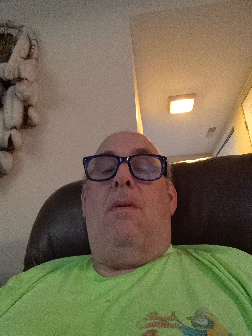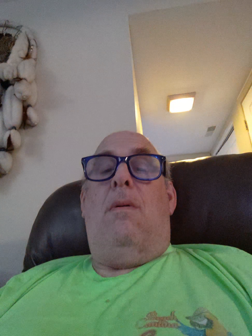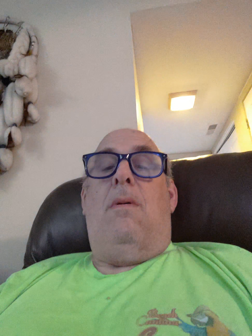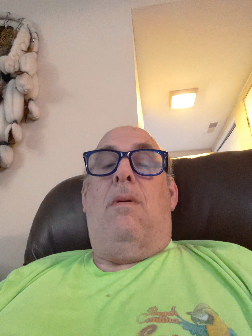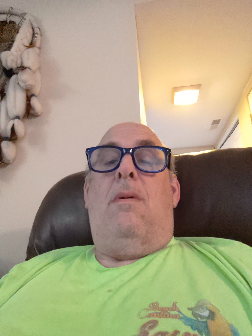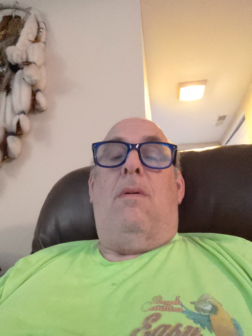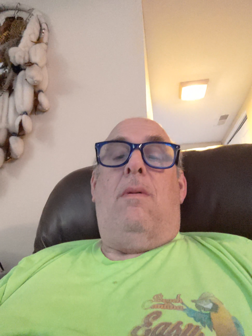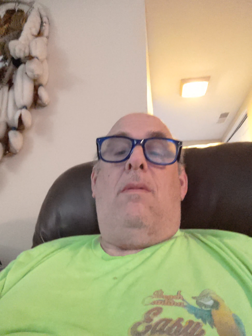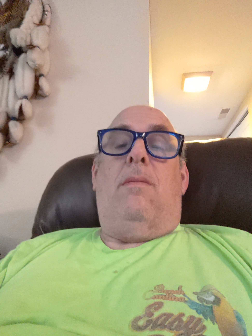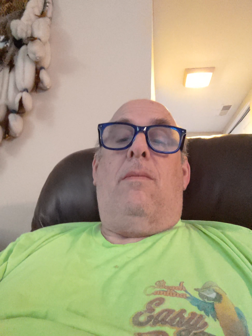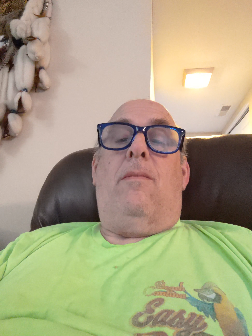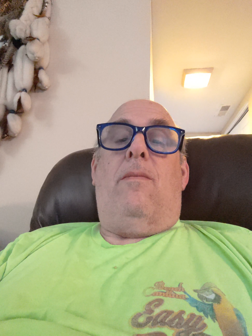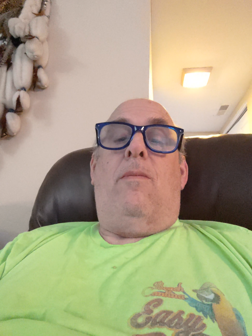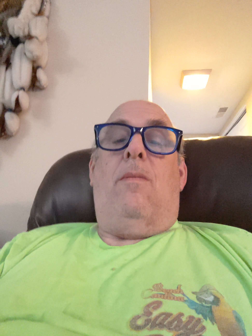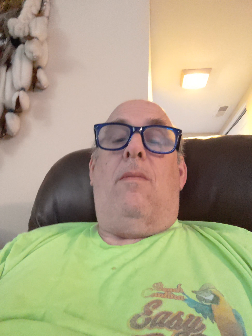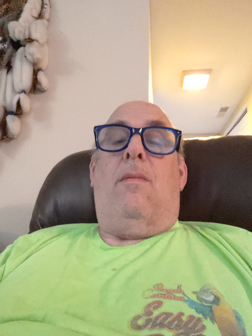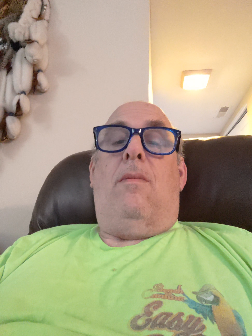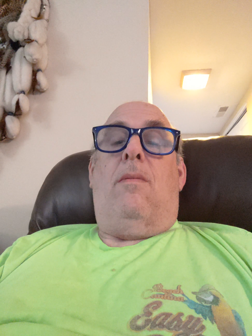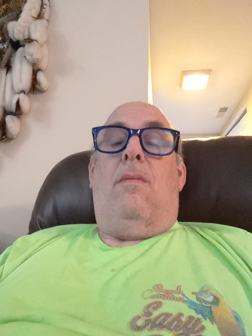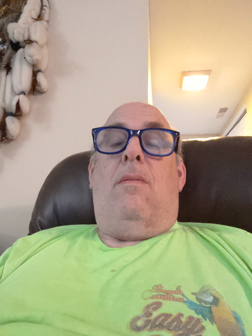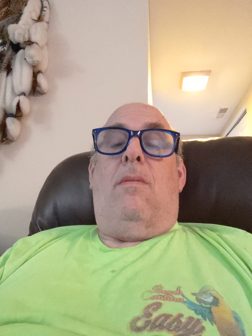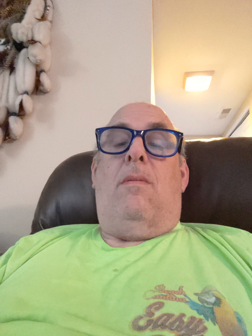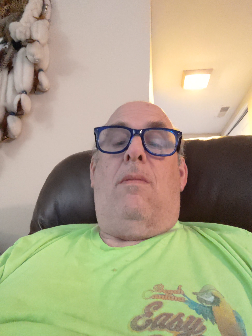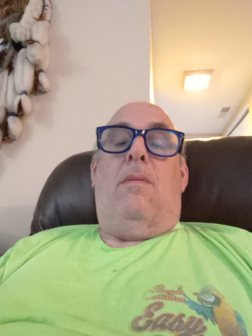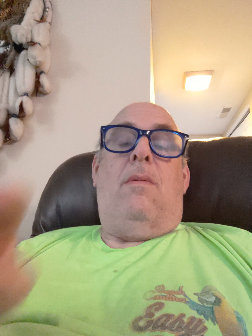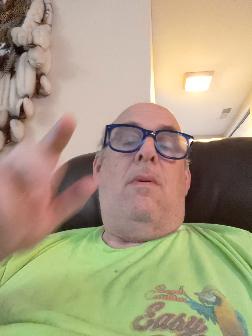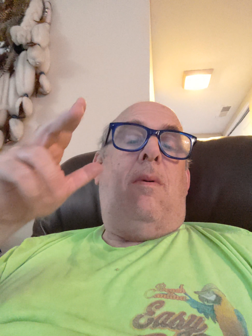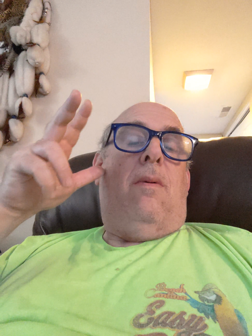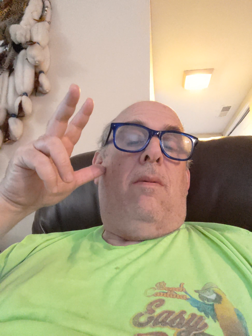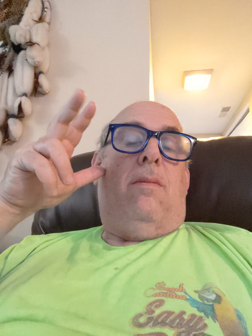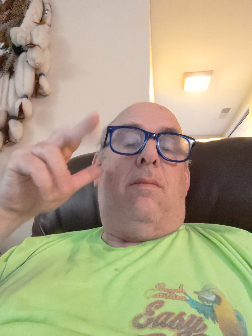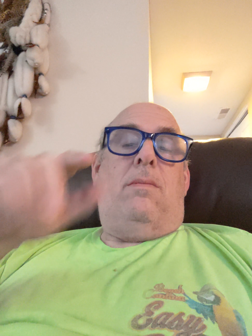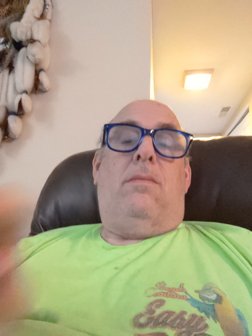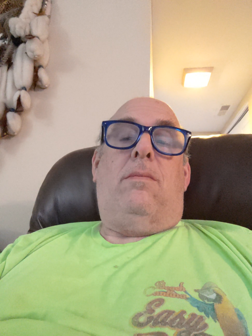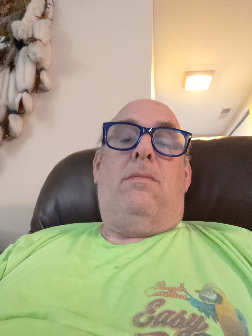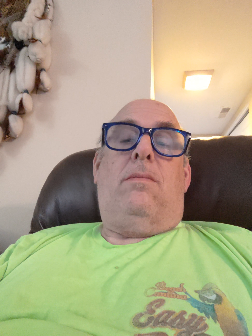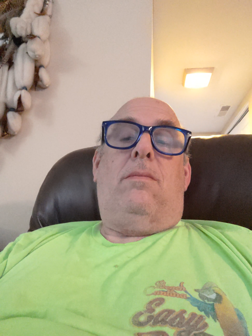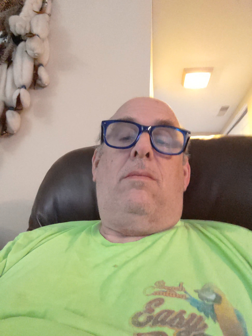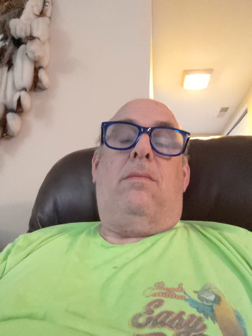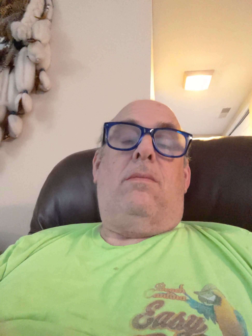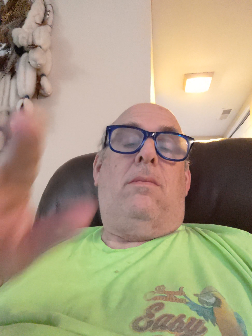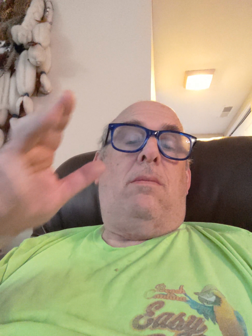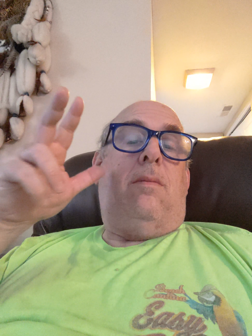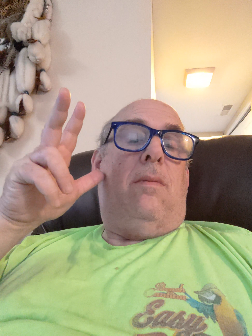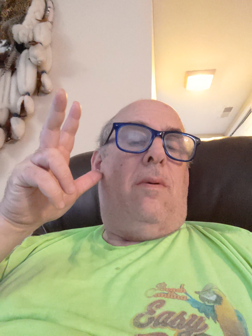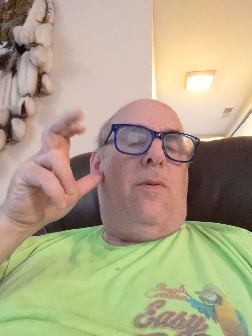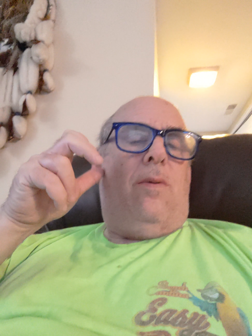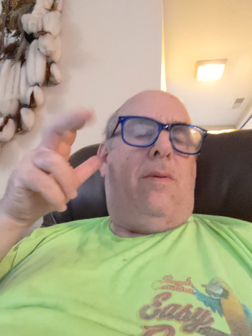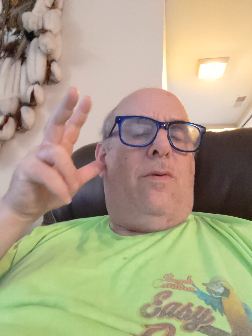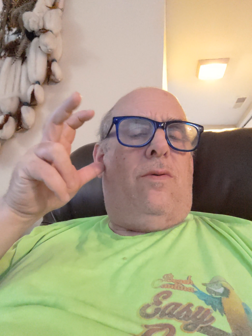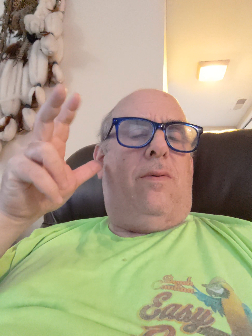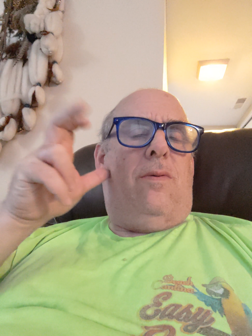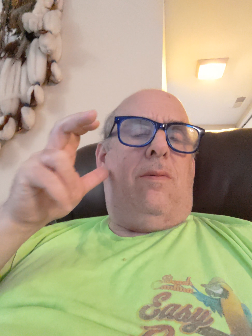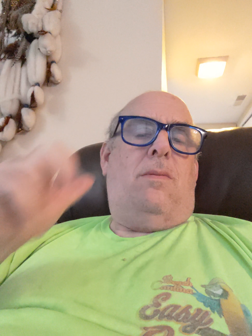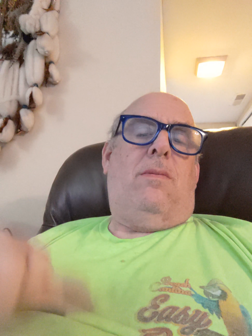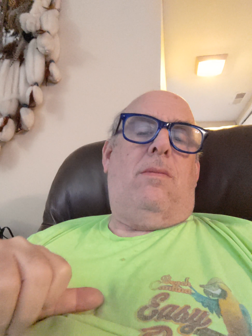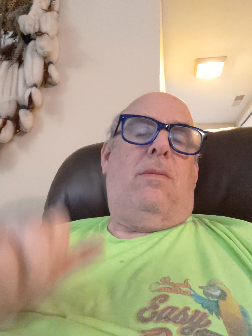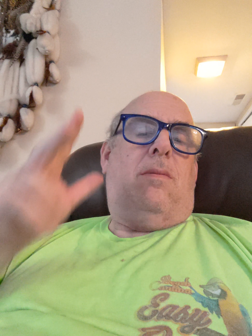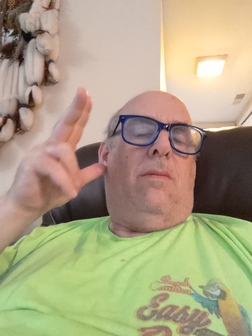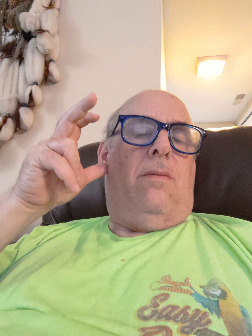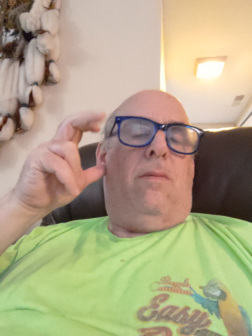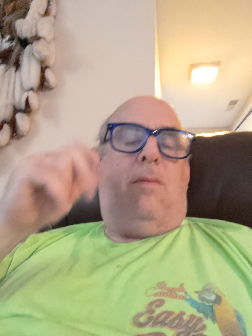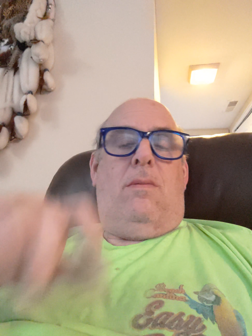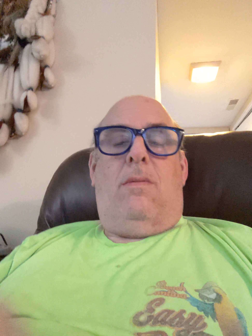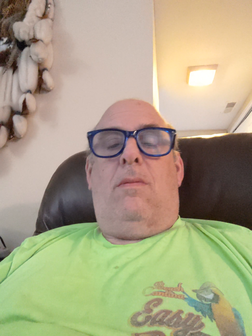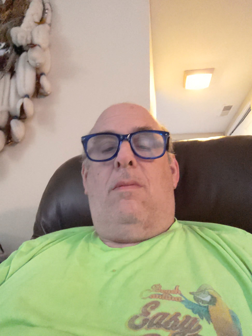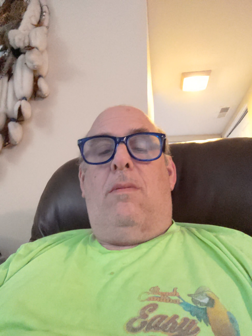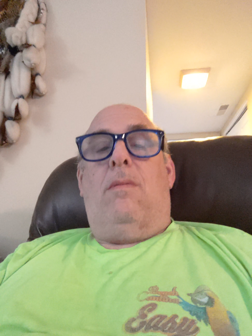hear